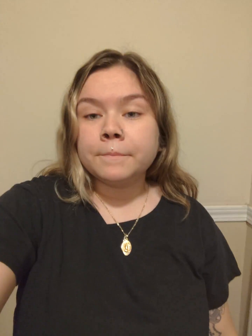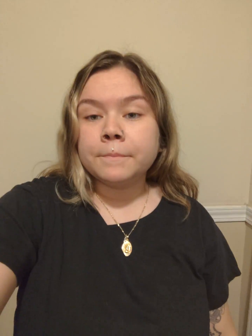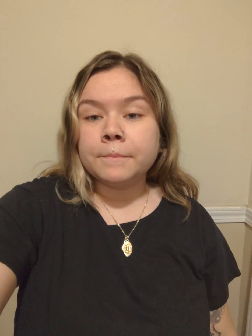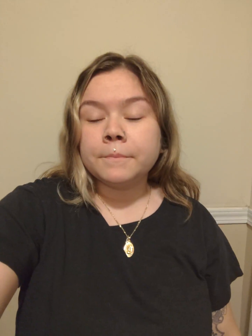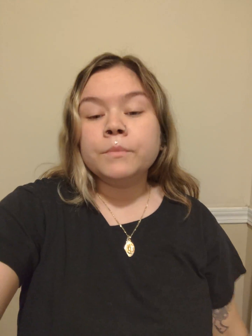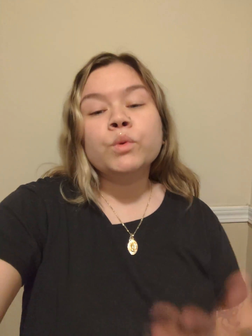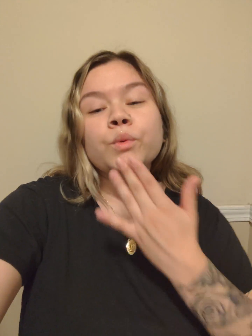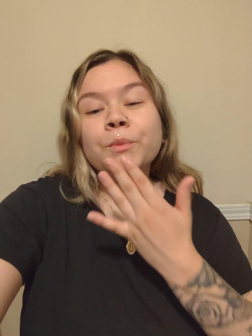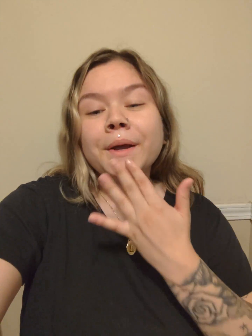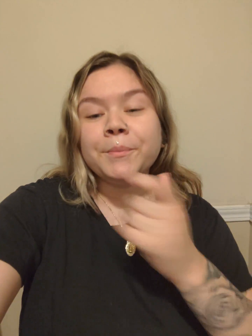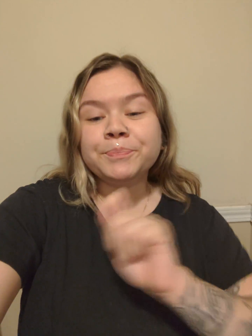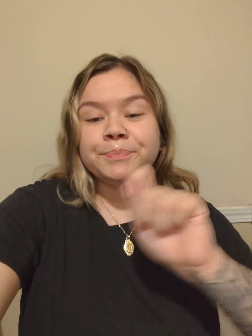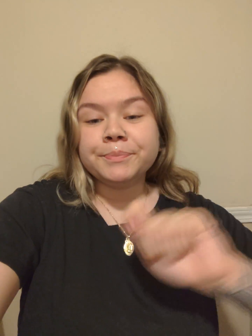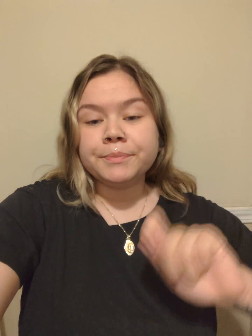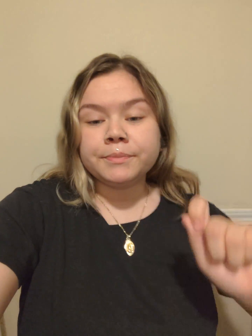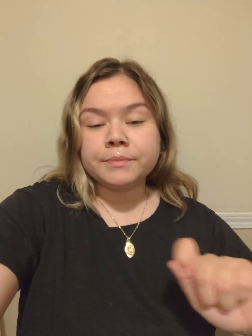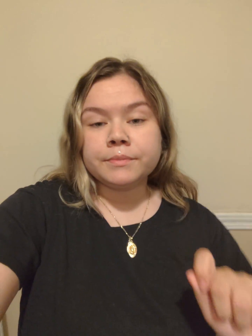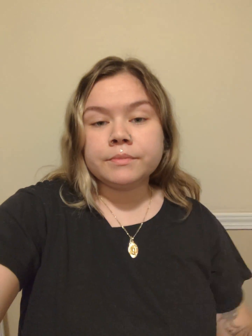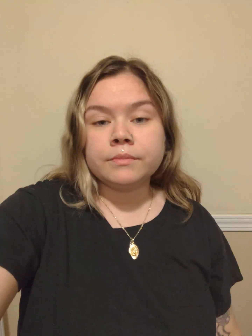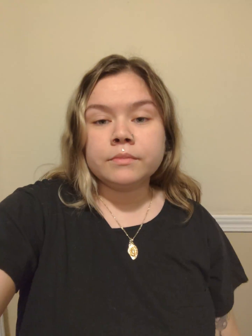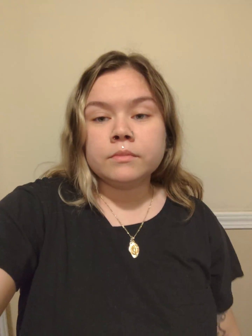crayon